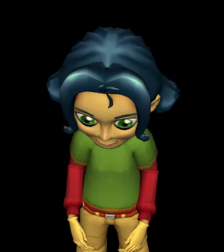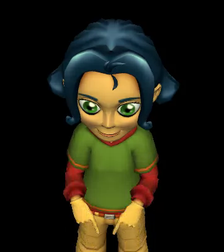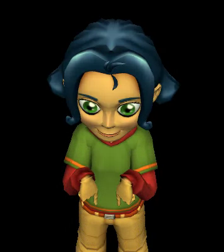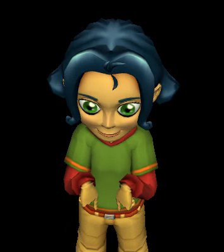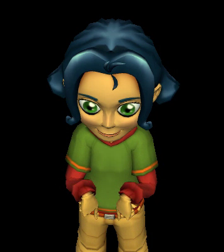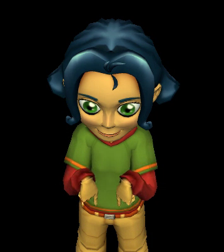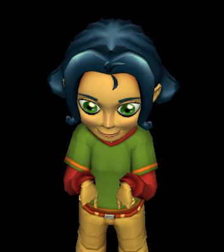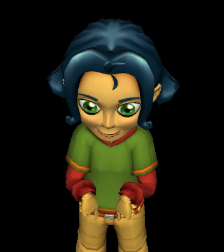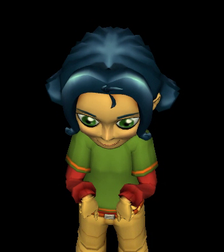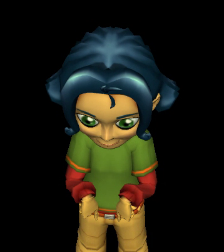وزير